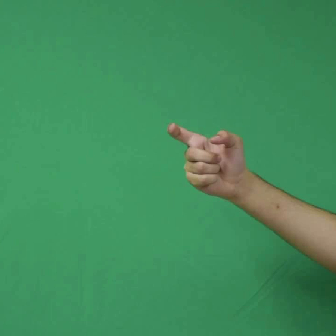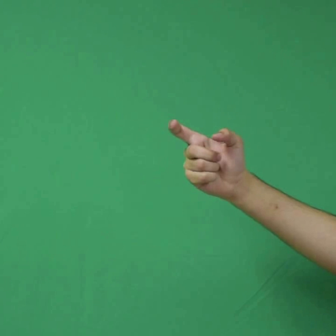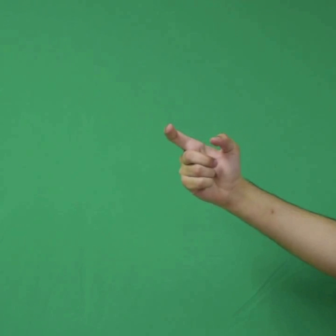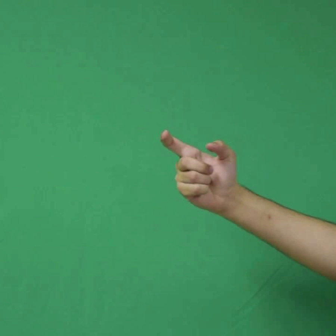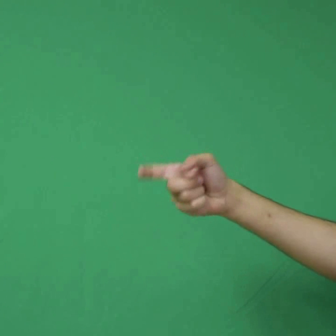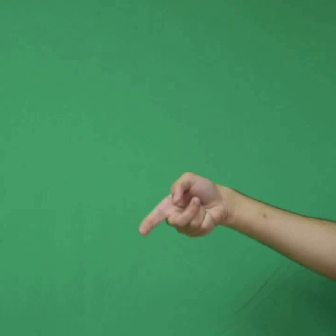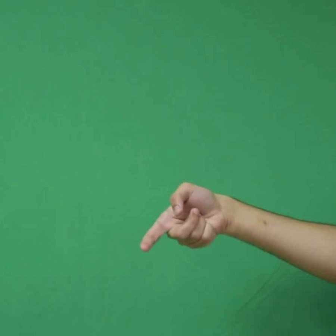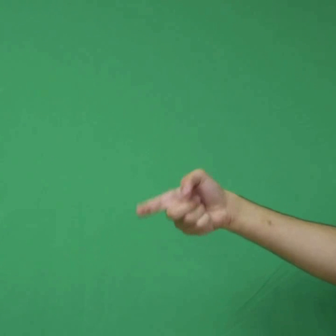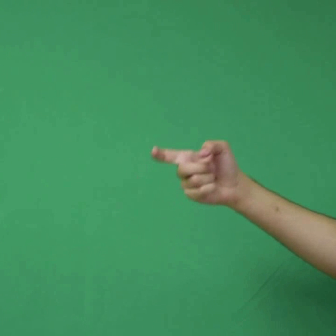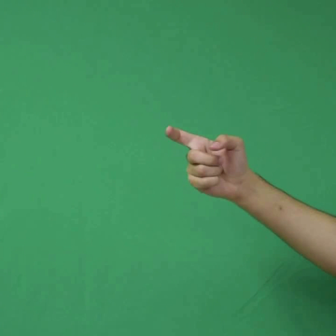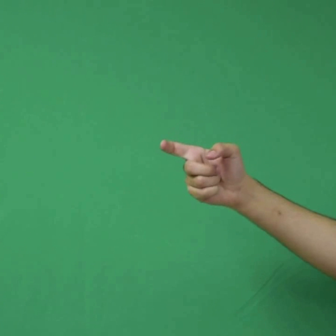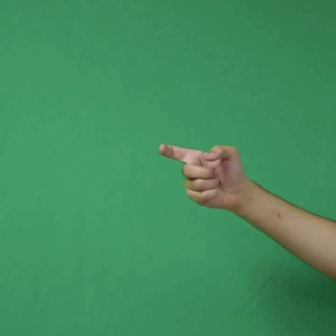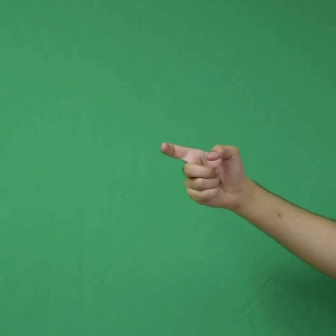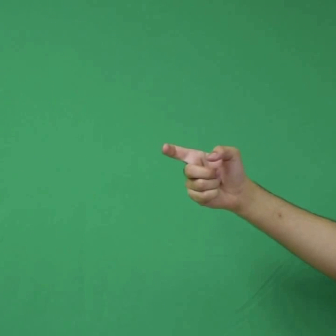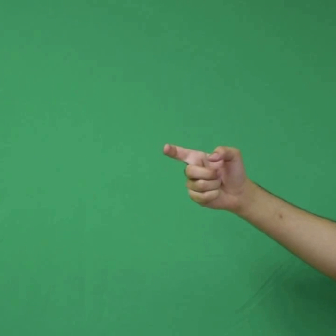Q